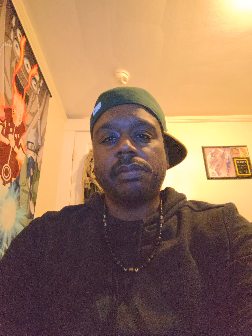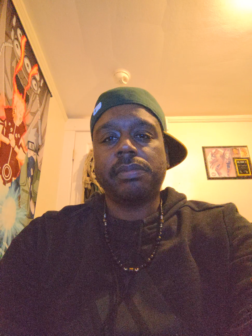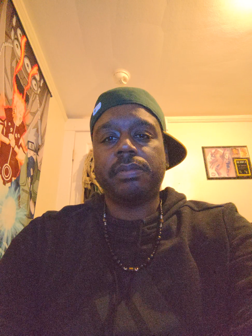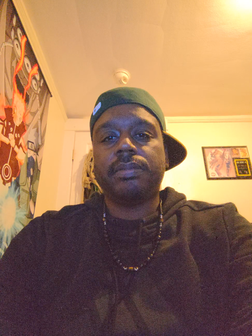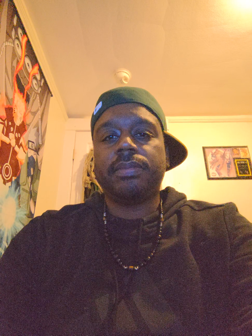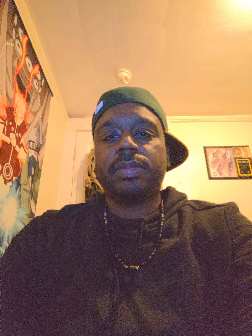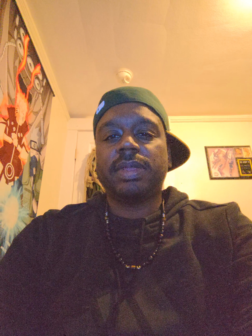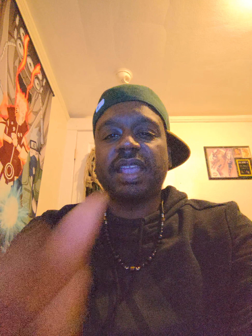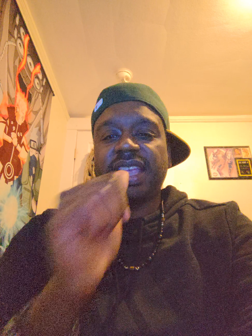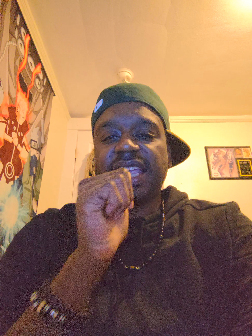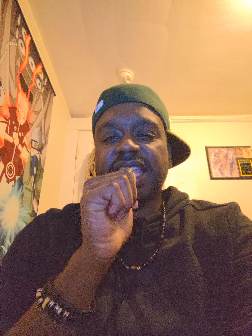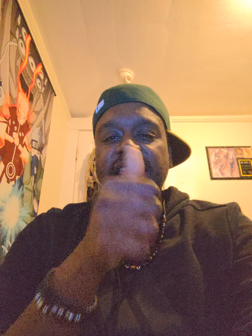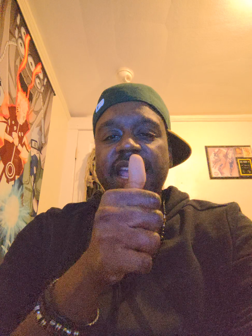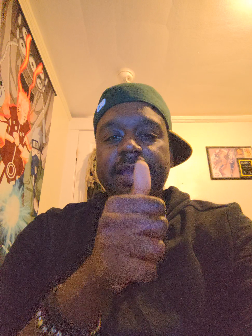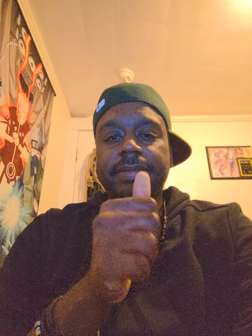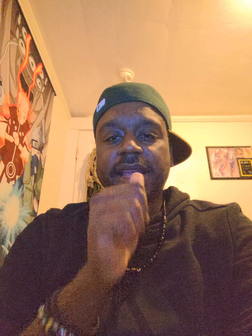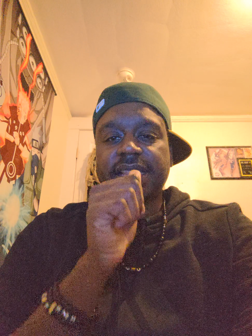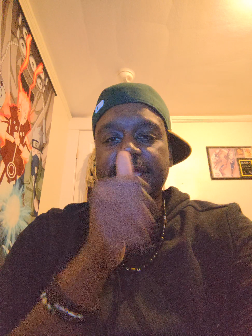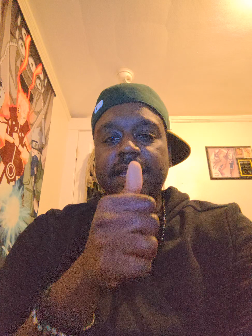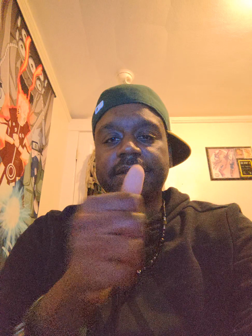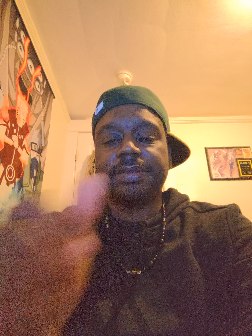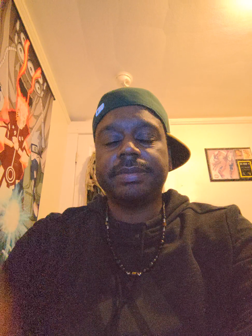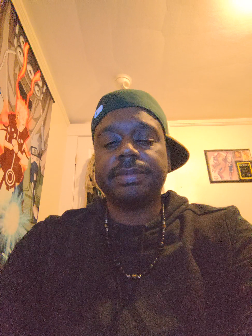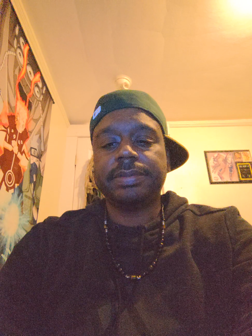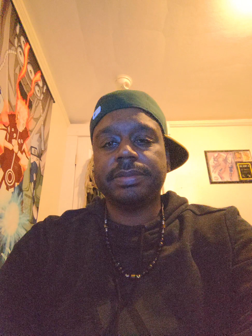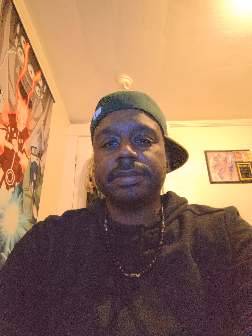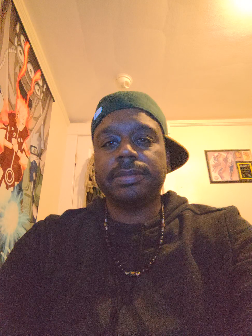nuts